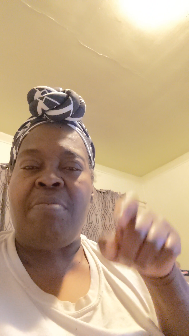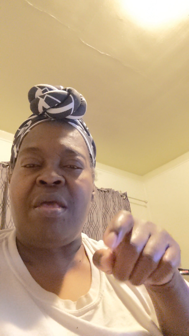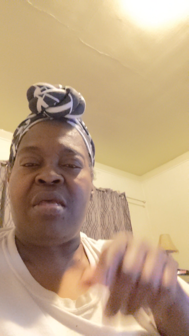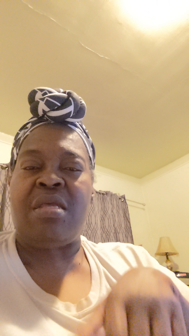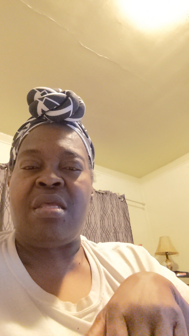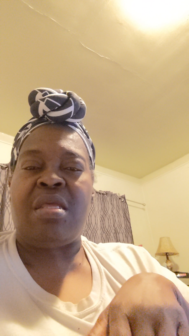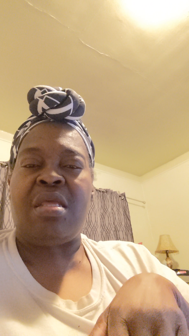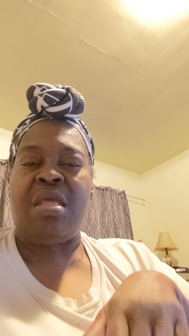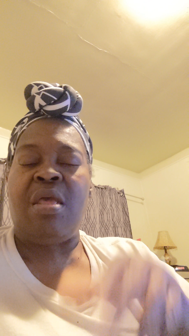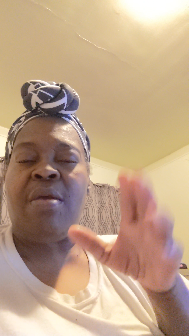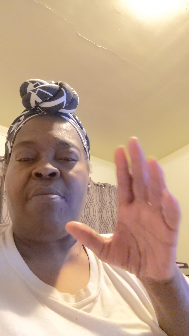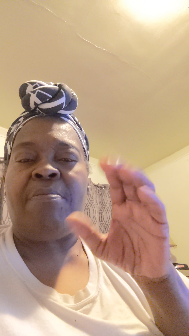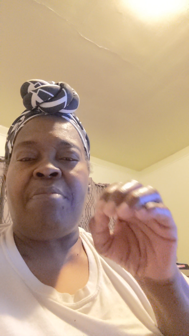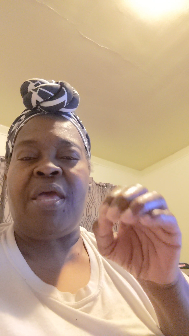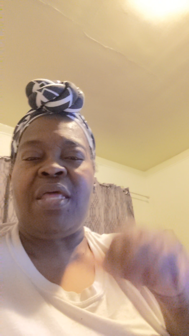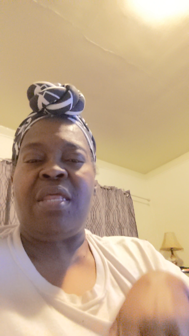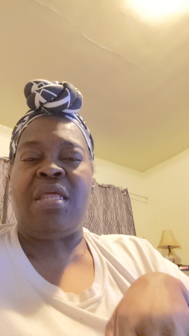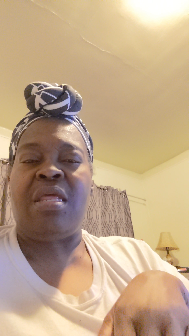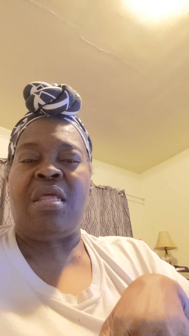bite